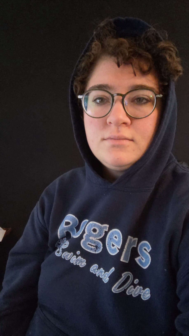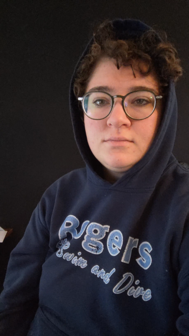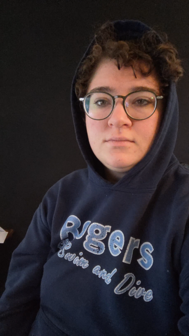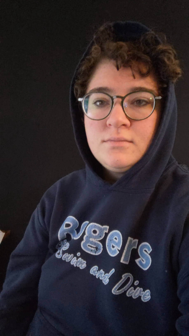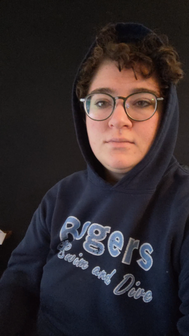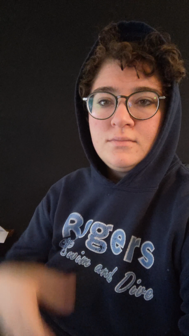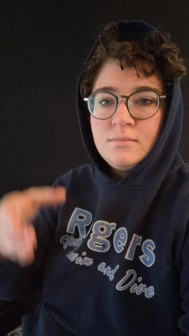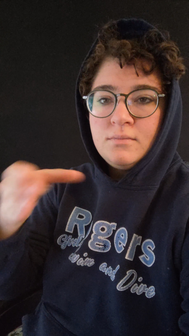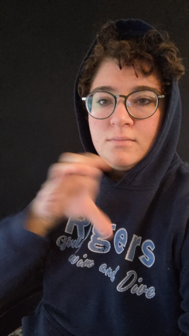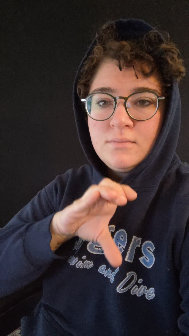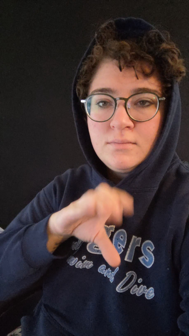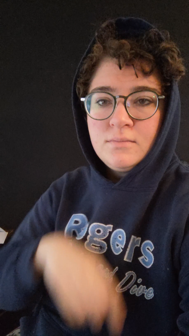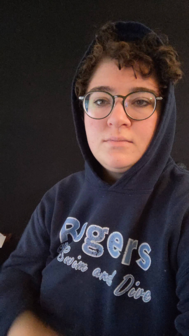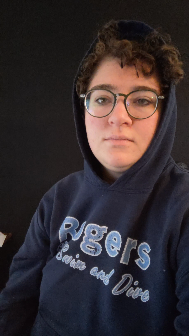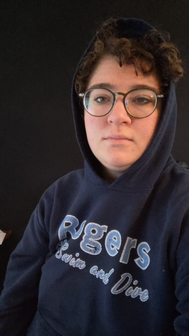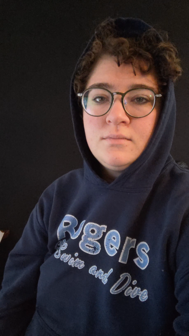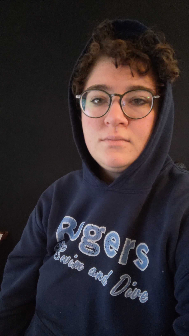pour